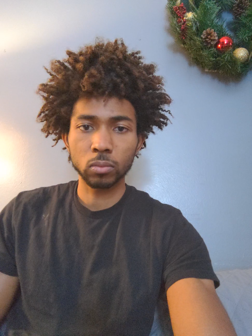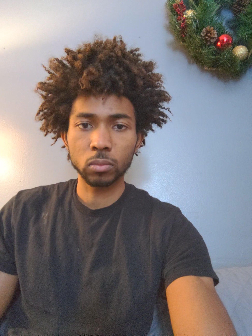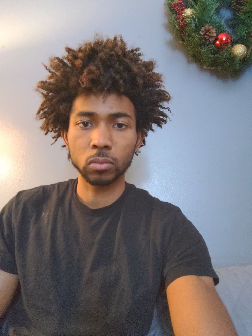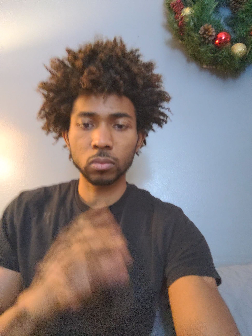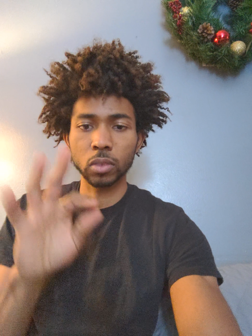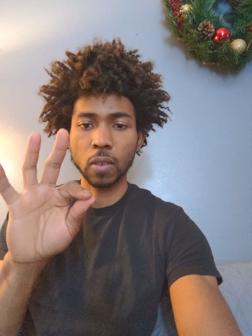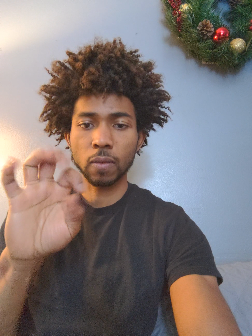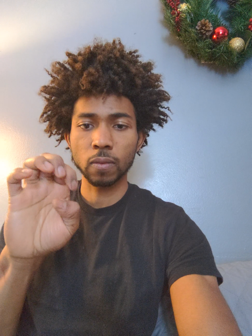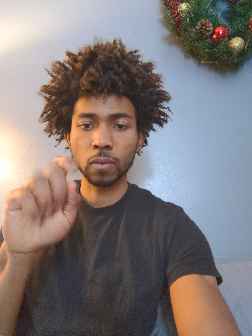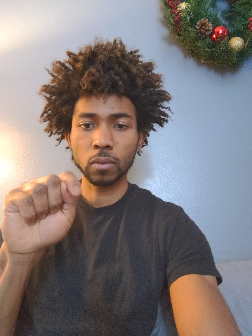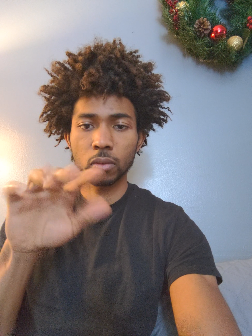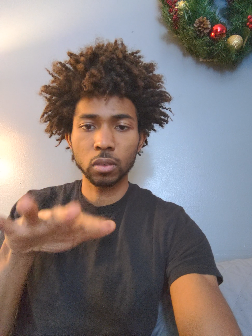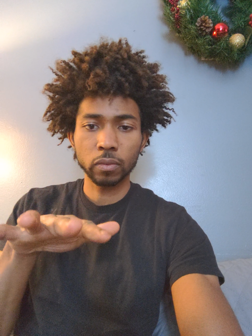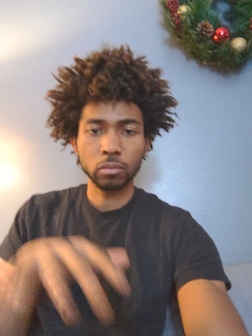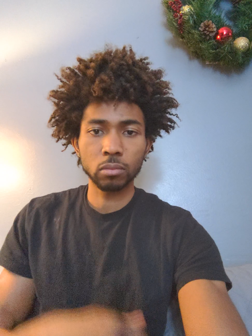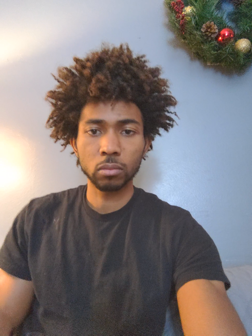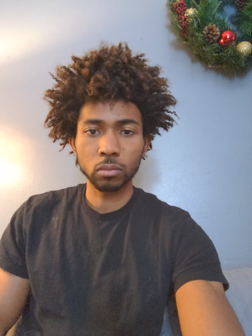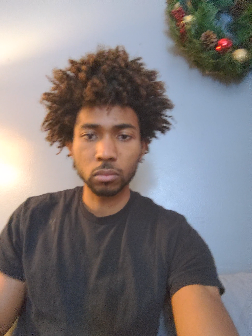feet